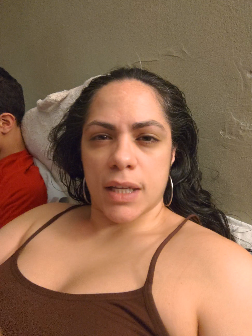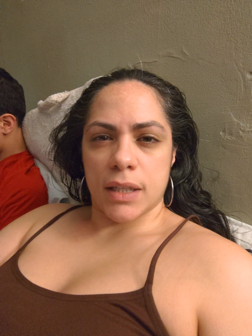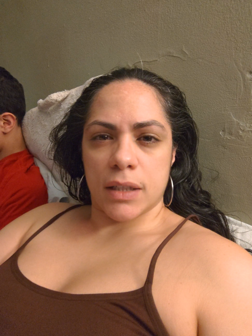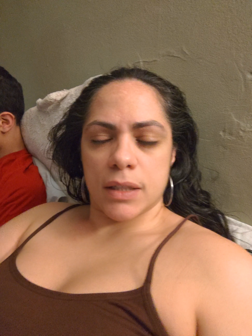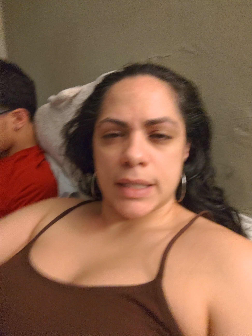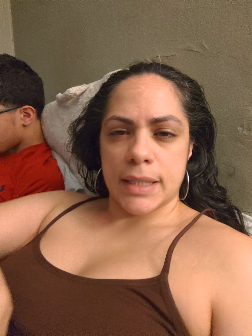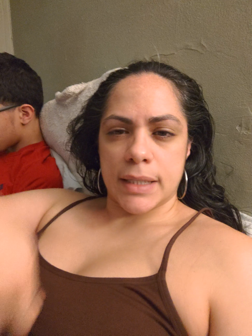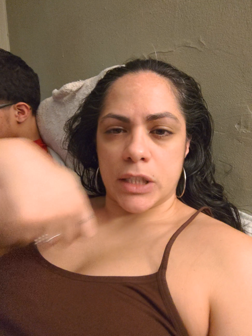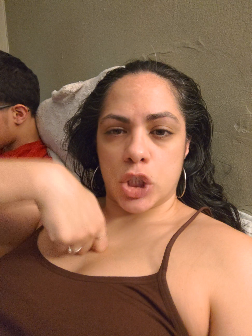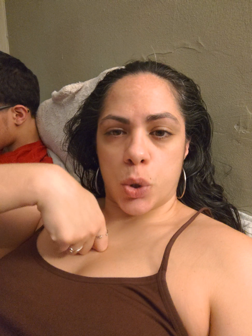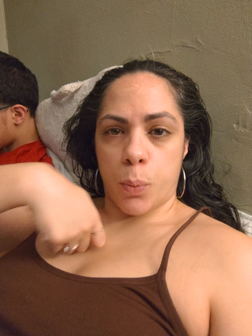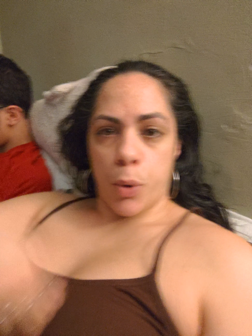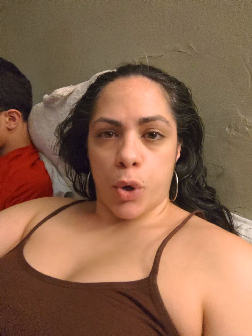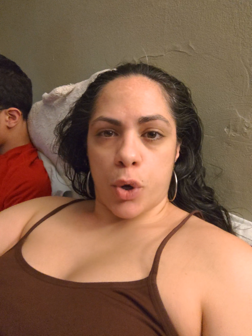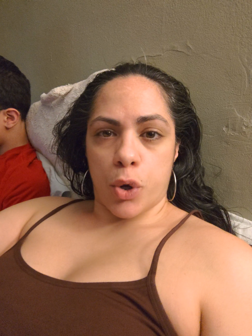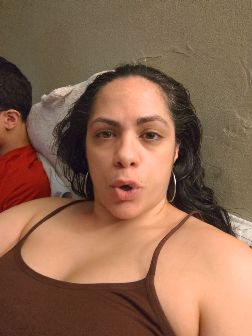zipper